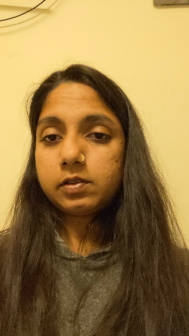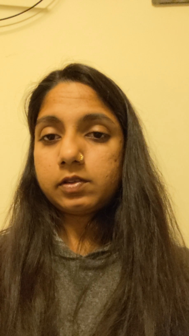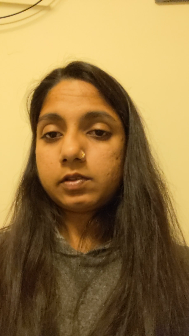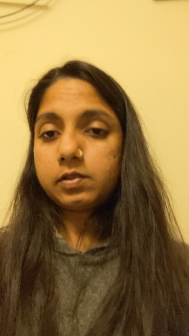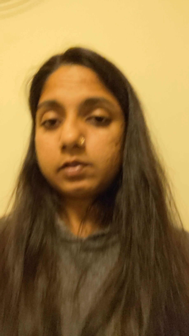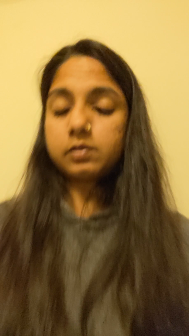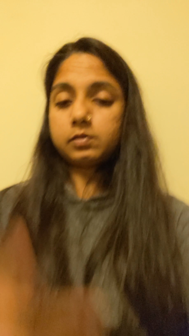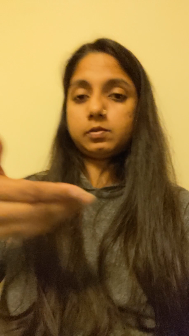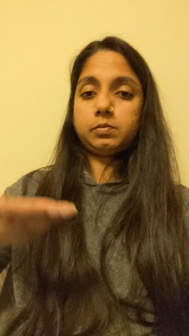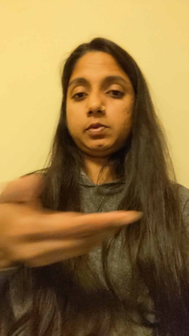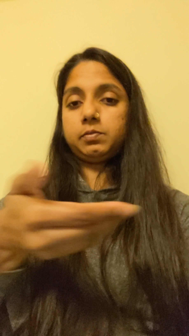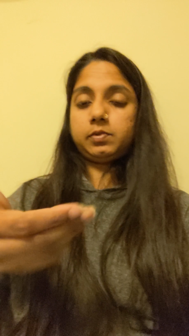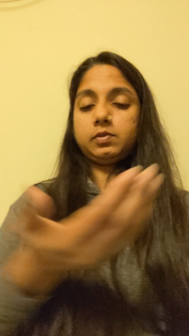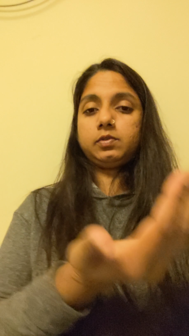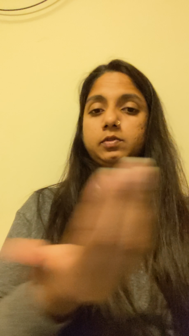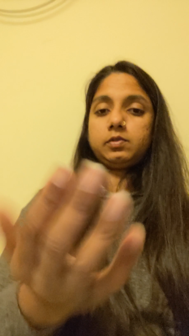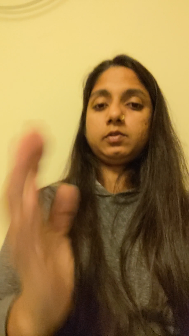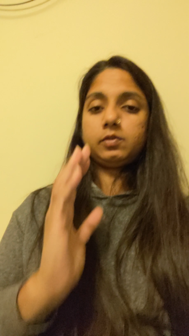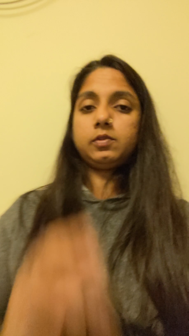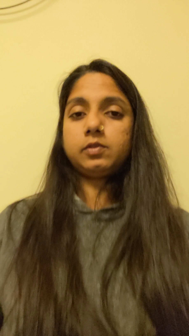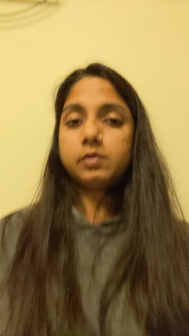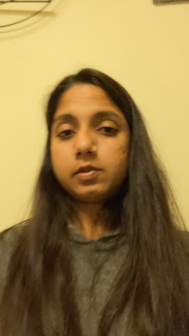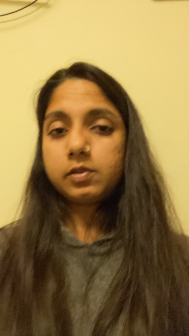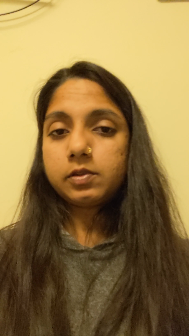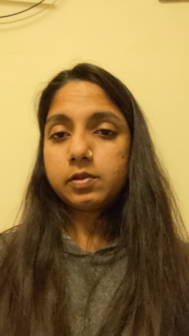crib